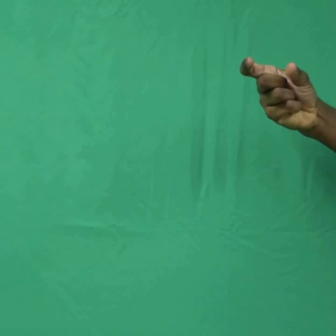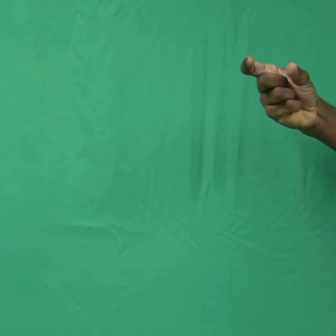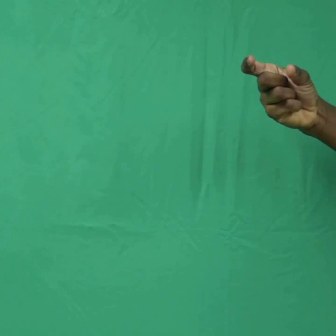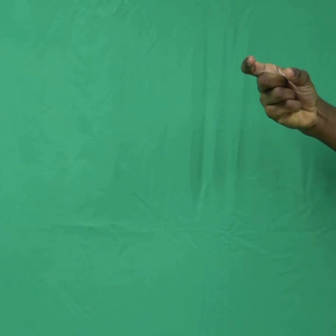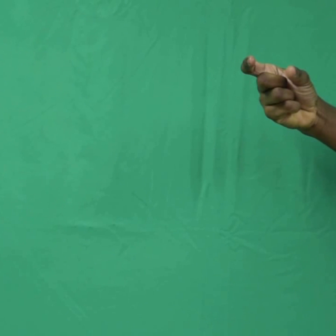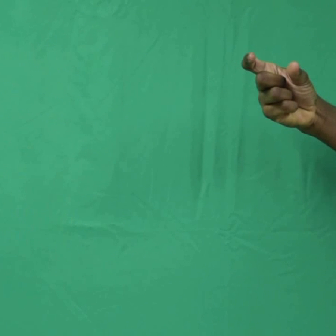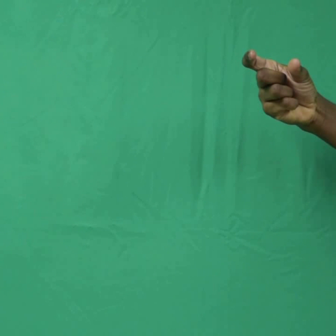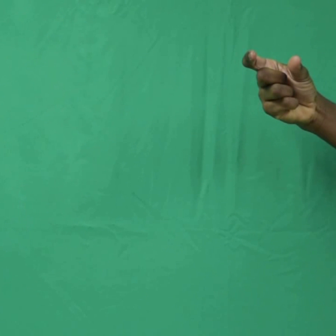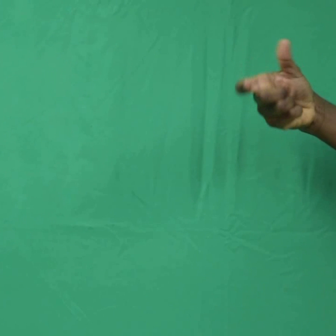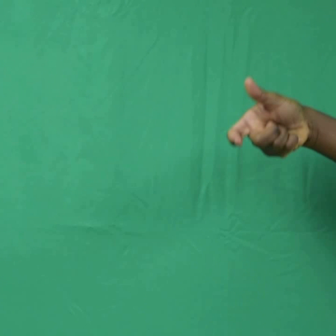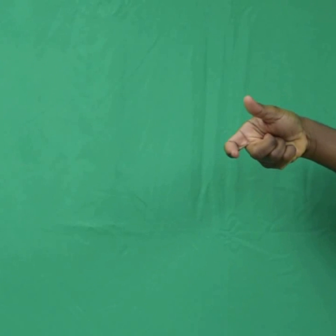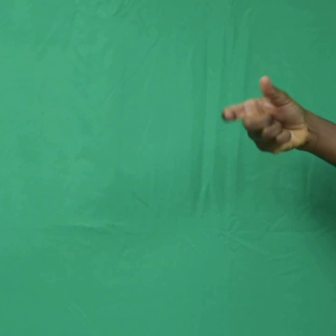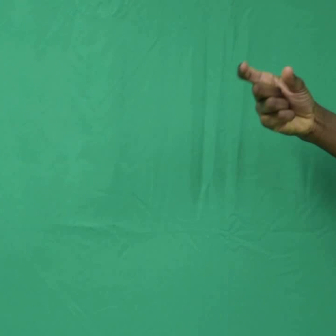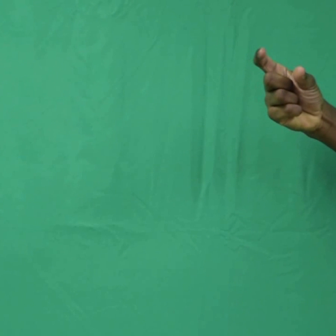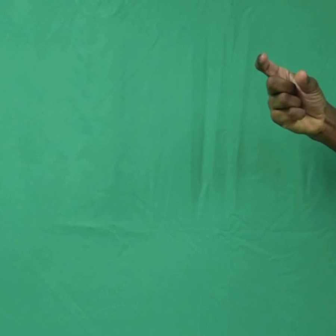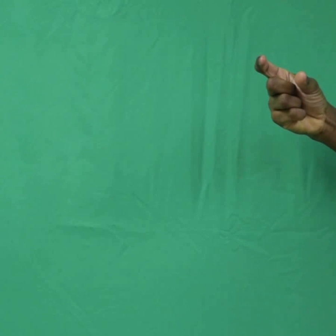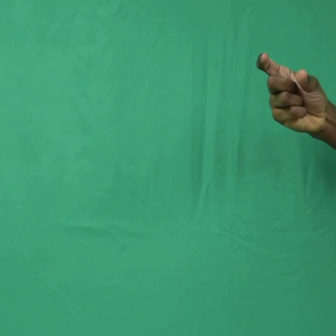Q